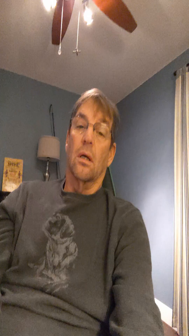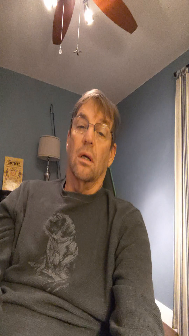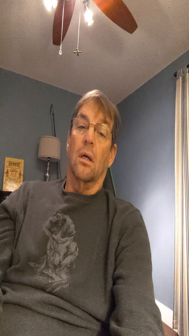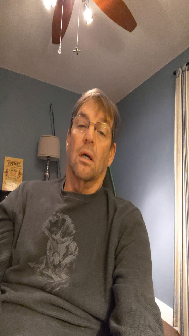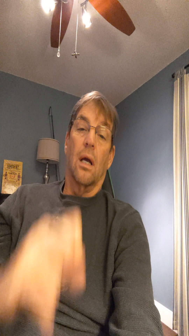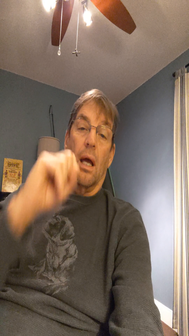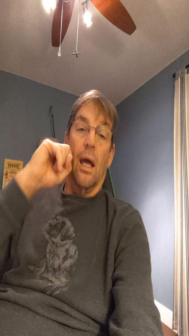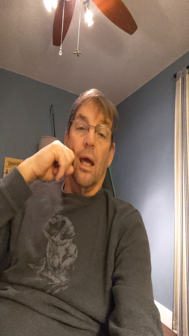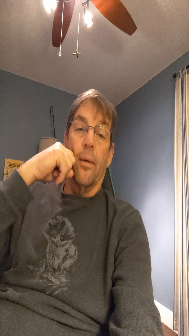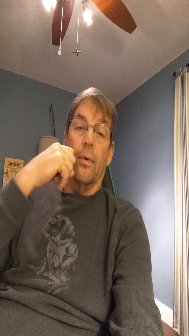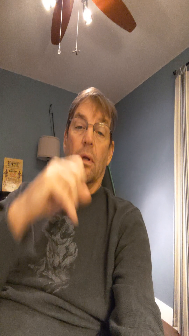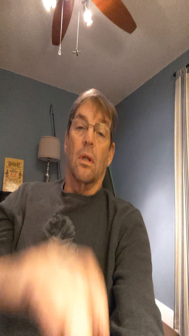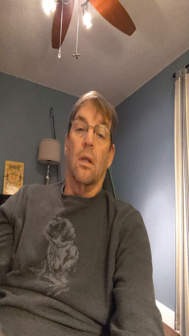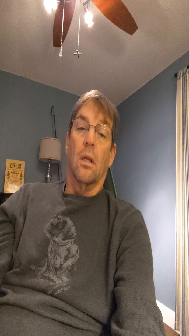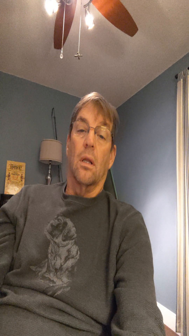apple